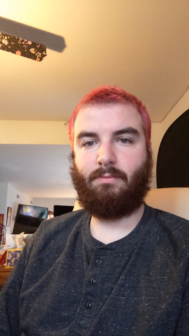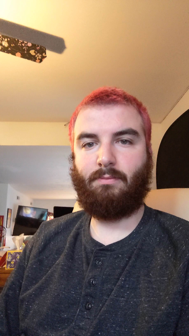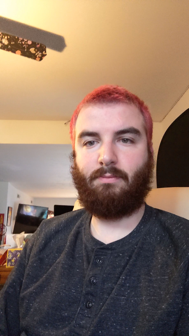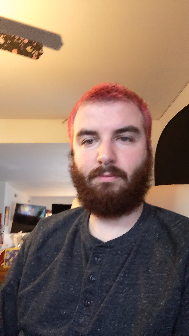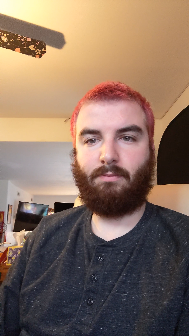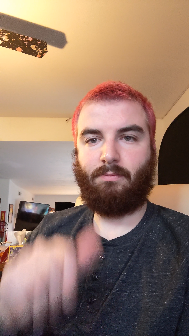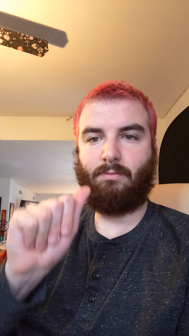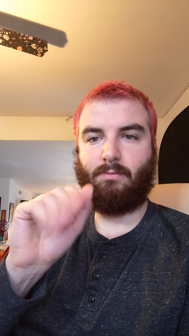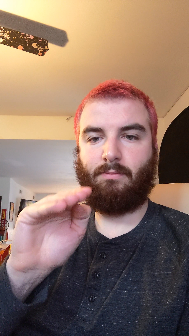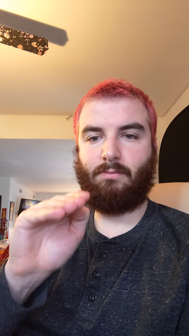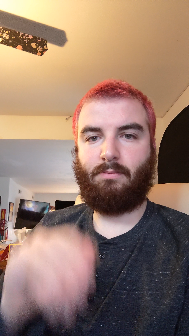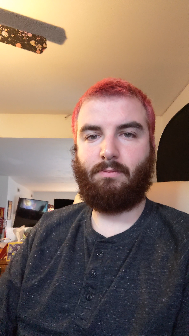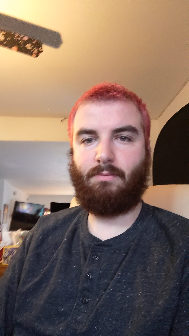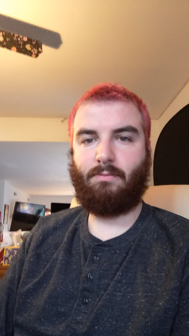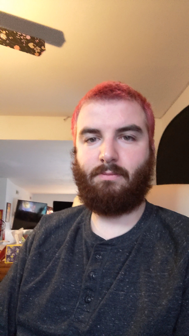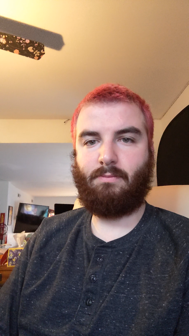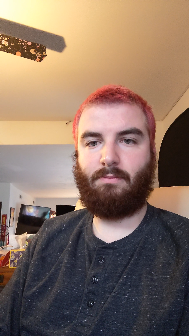am